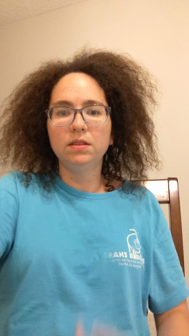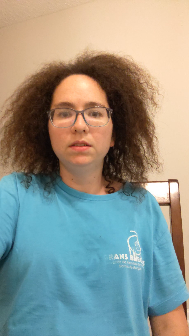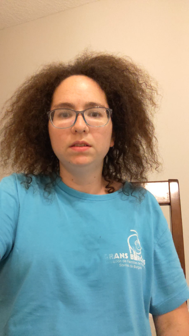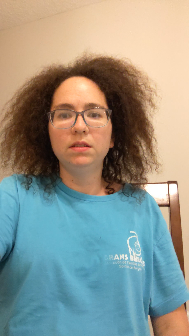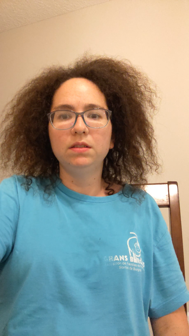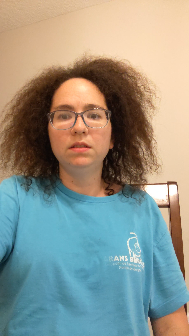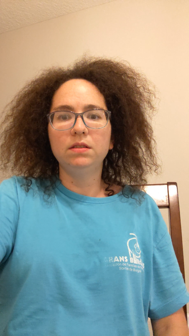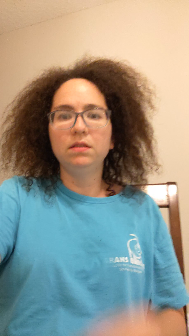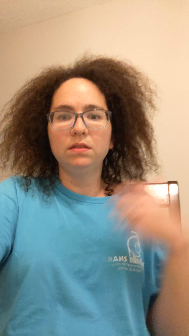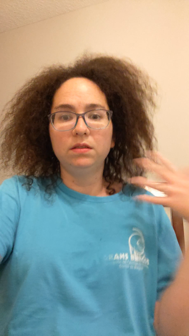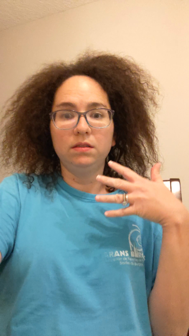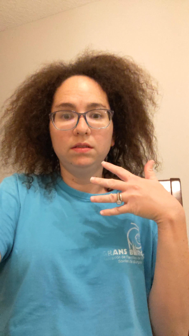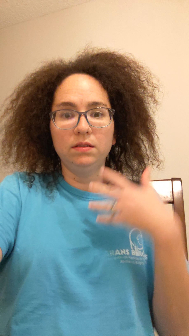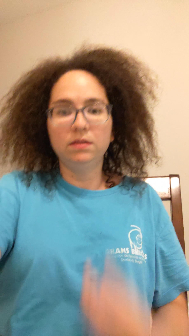scared